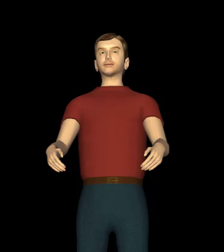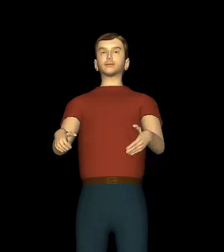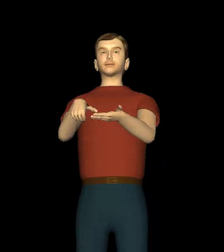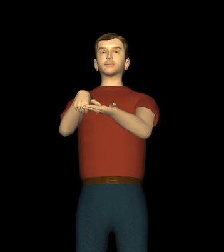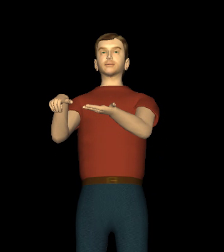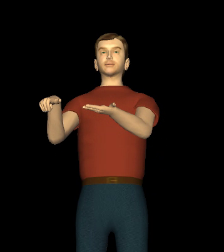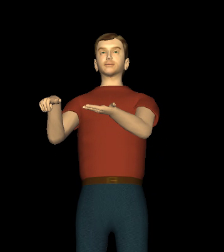يدفع